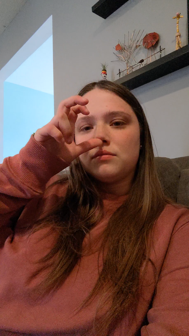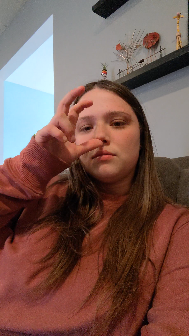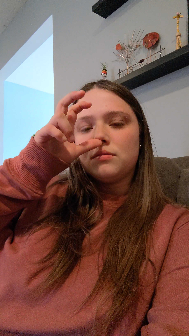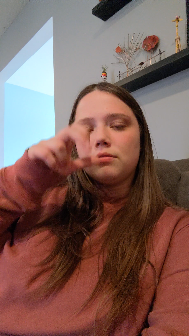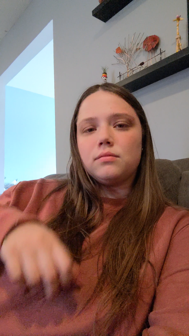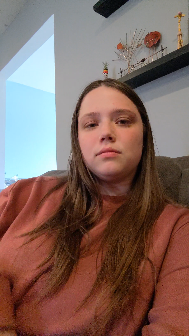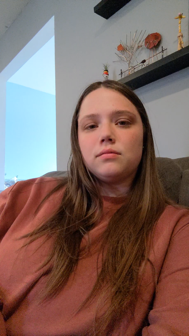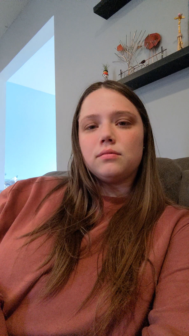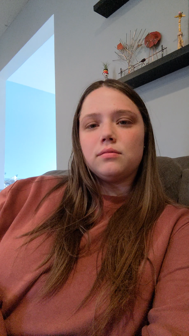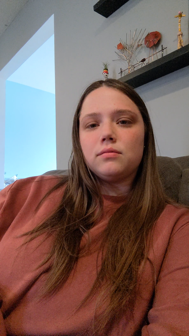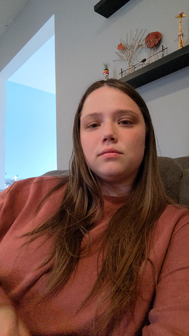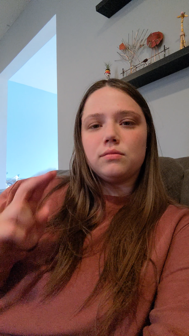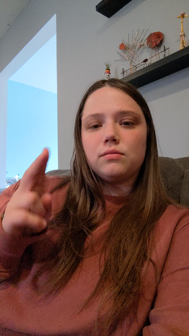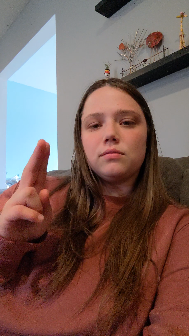hurry